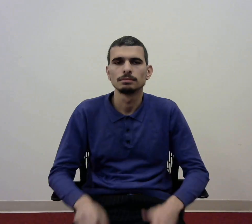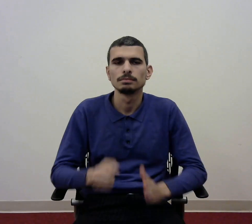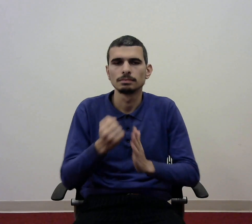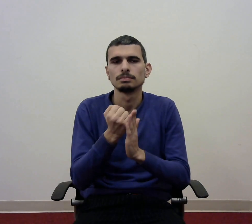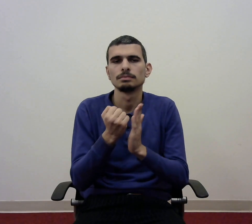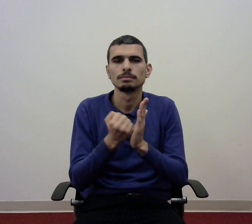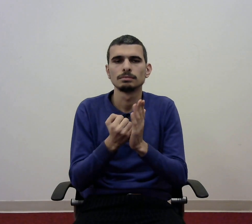viza